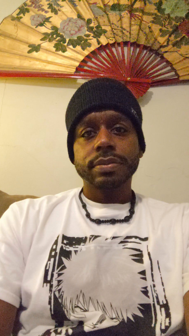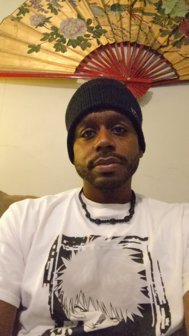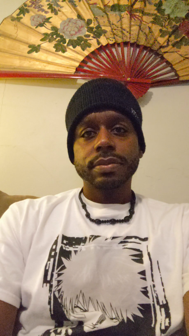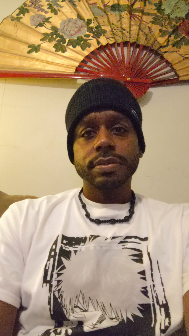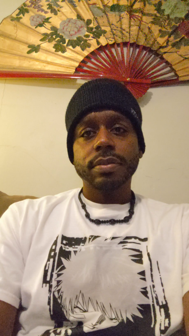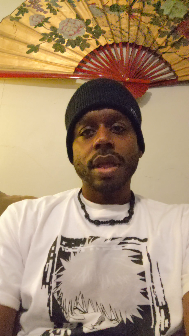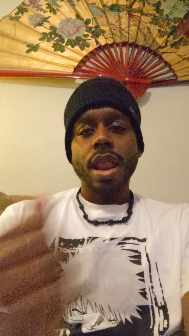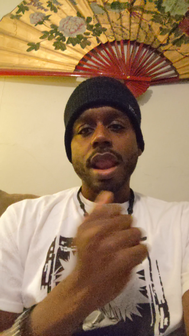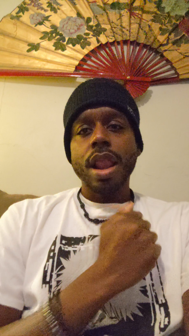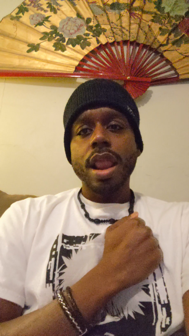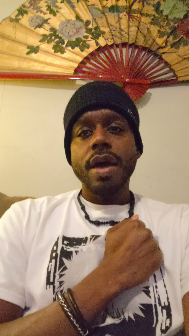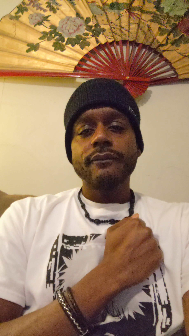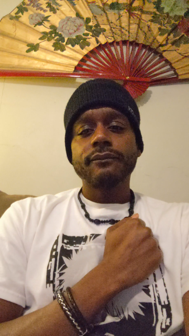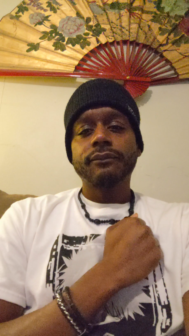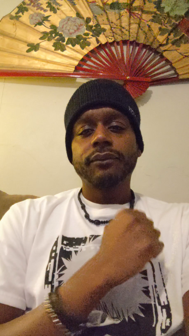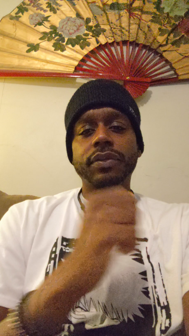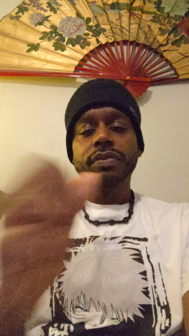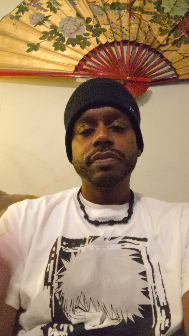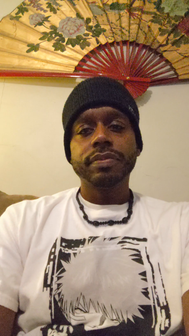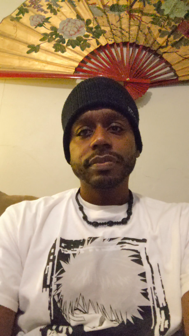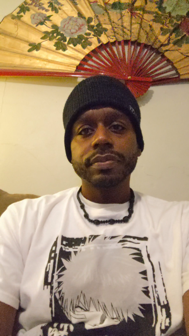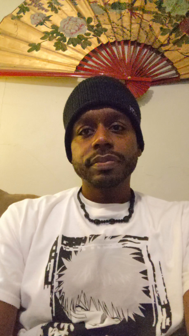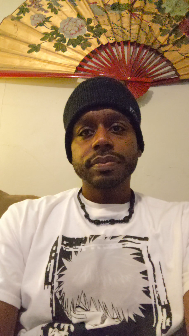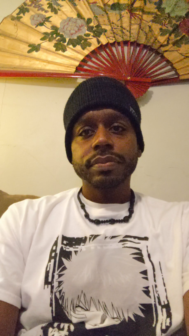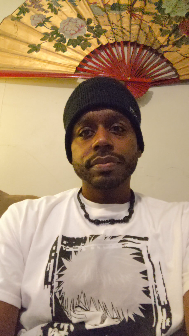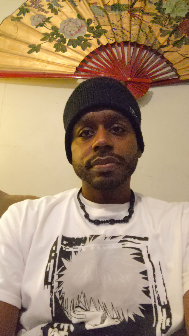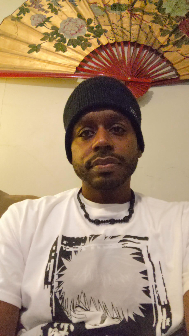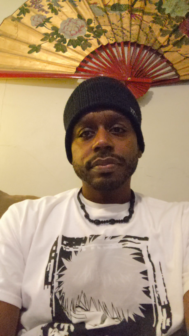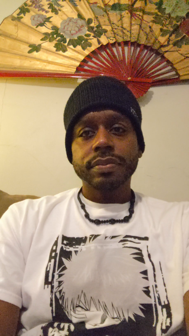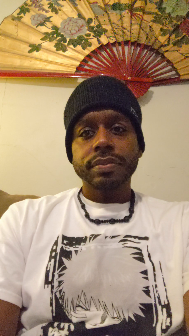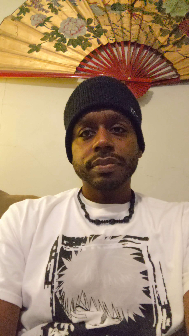love